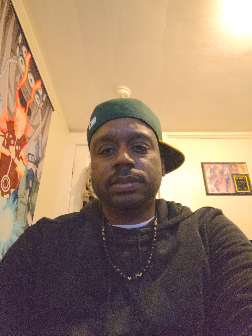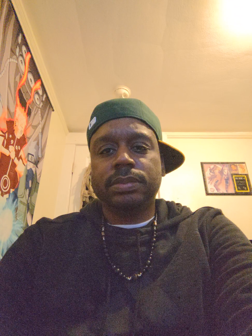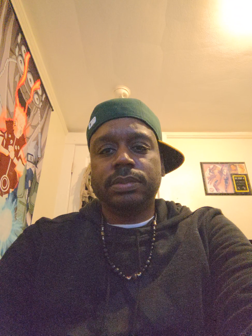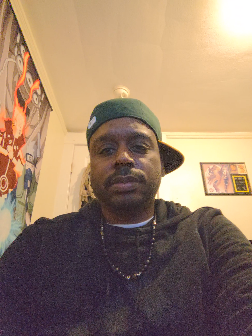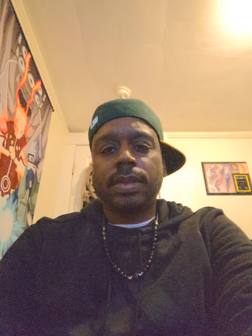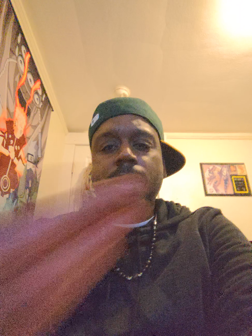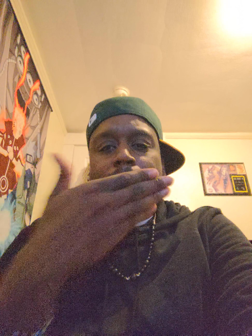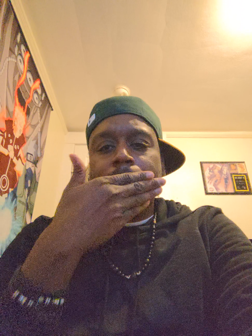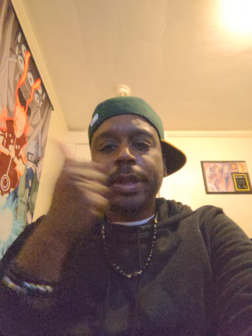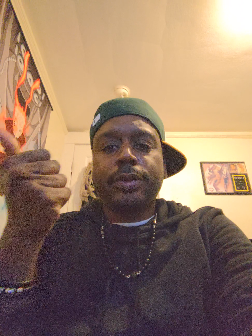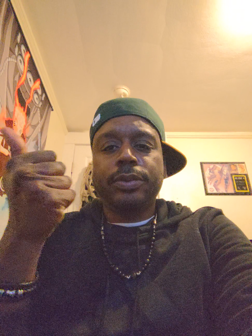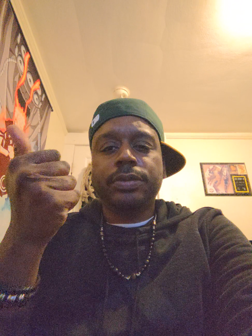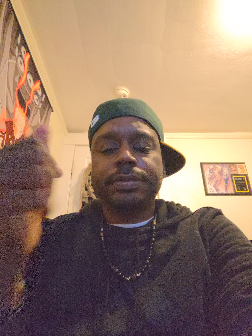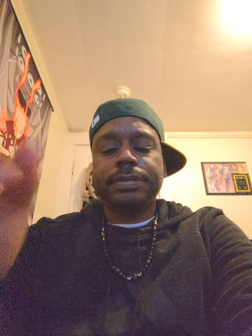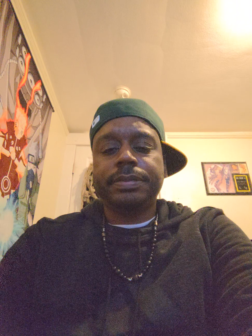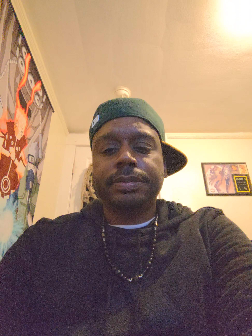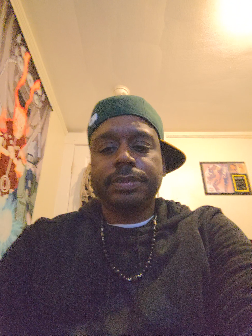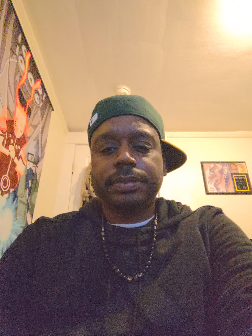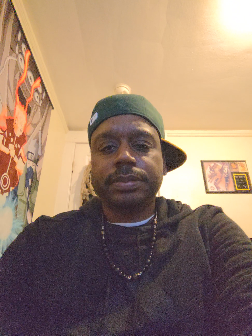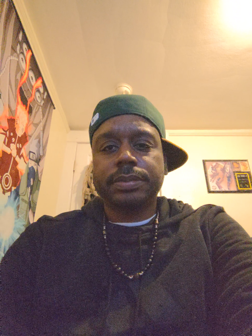better